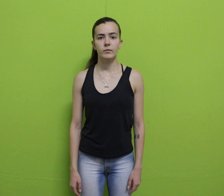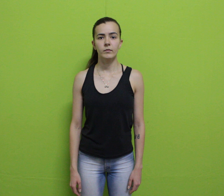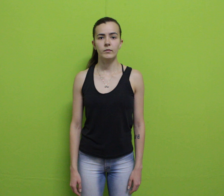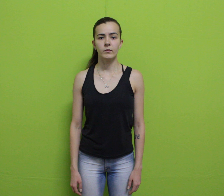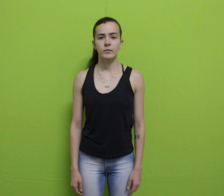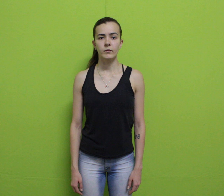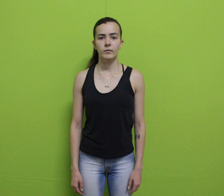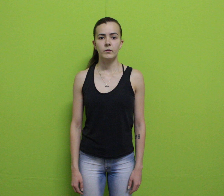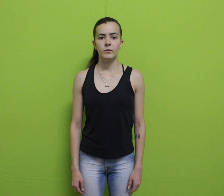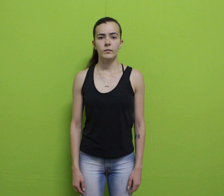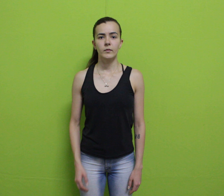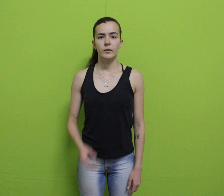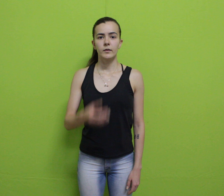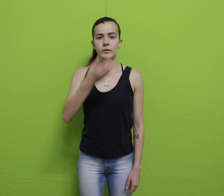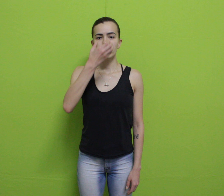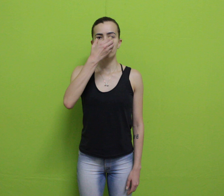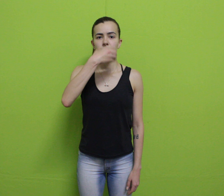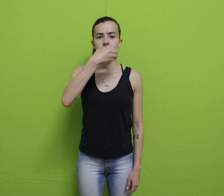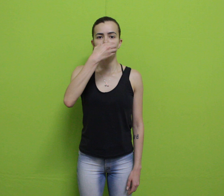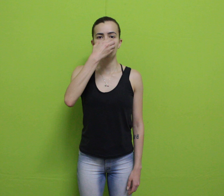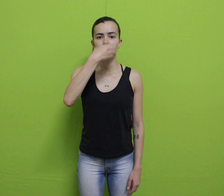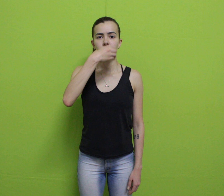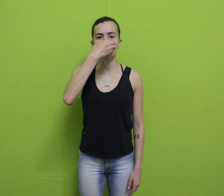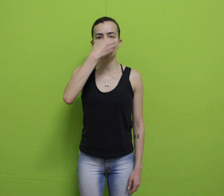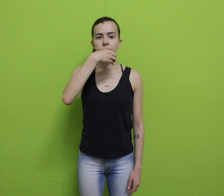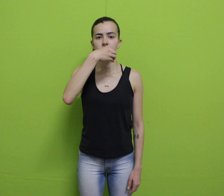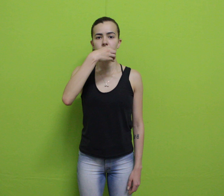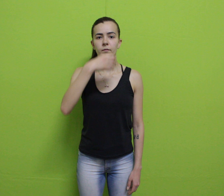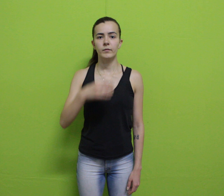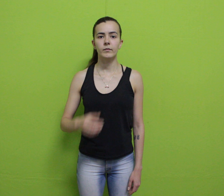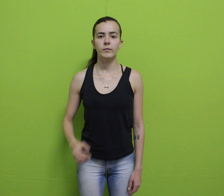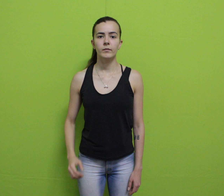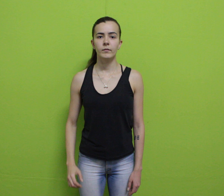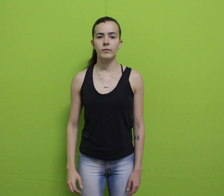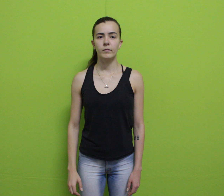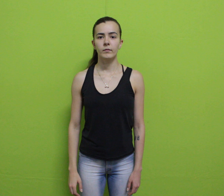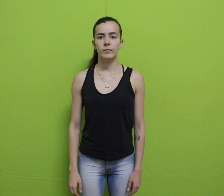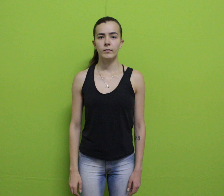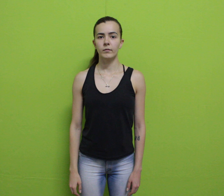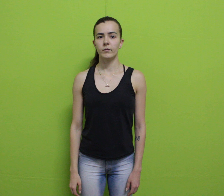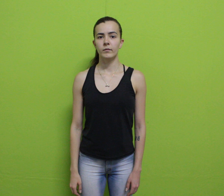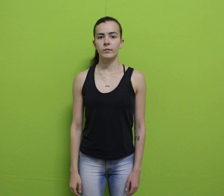maçã